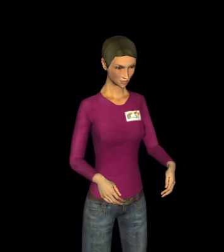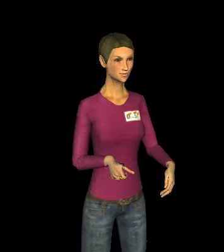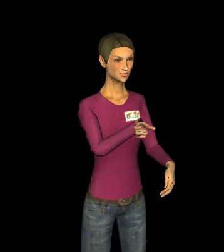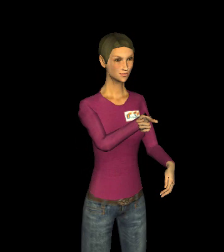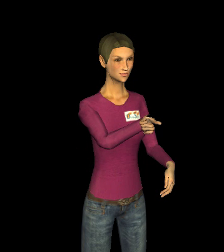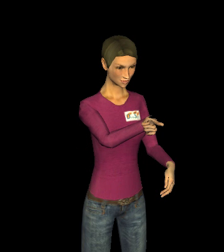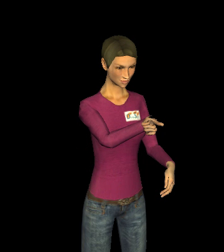كلمة